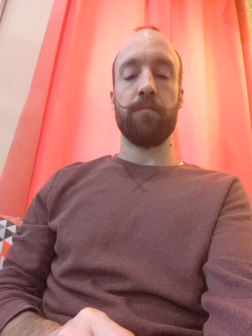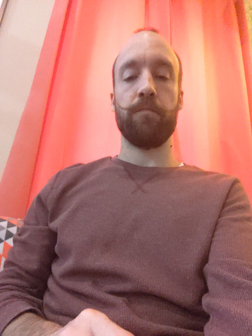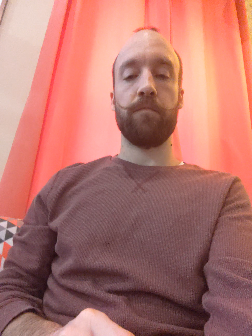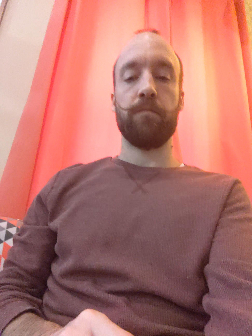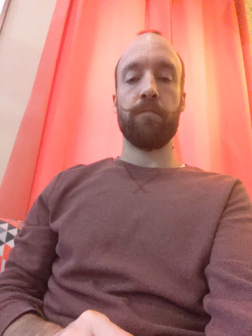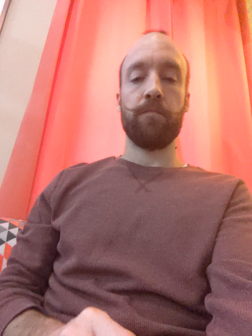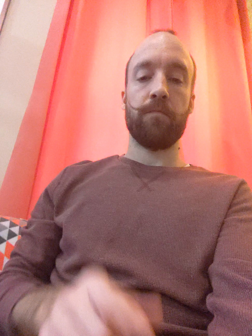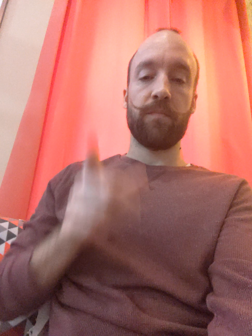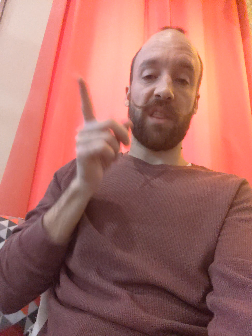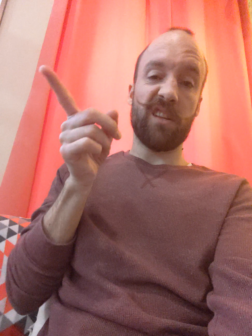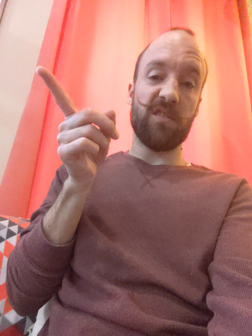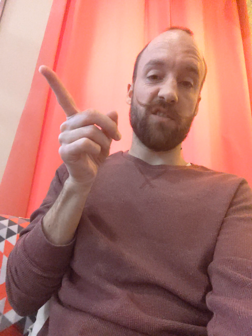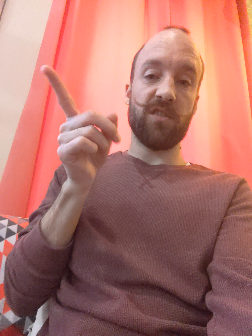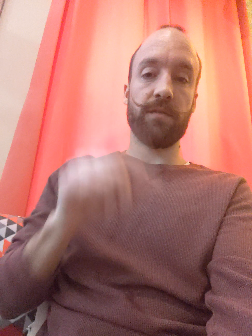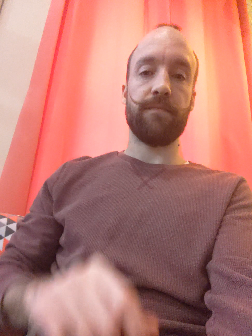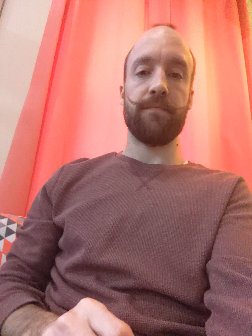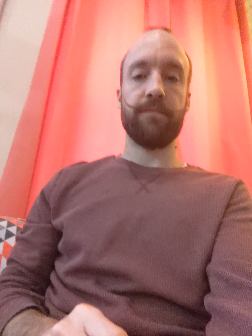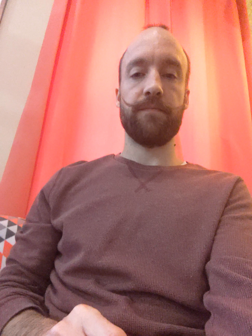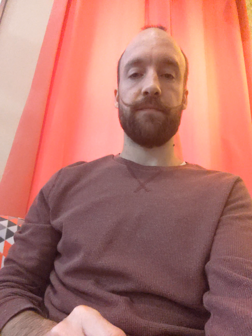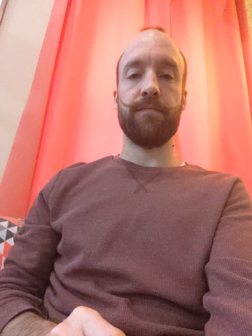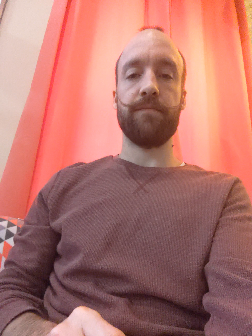he/she/it